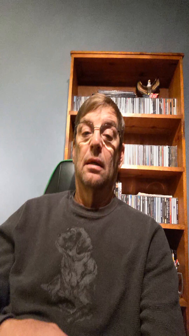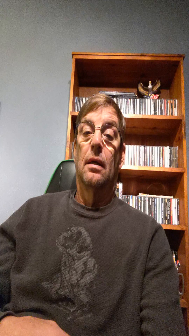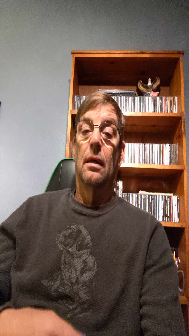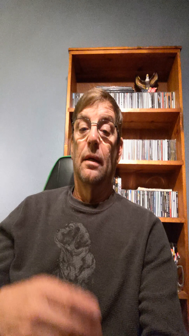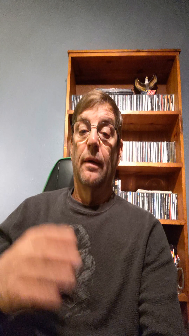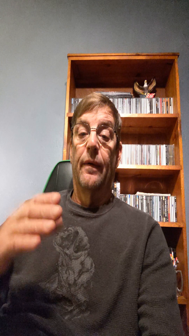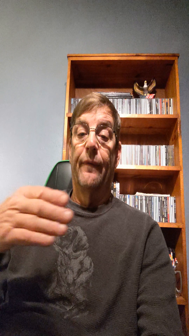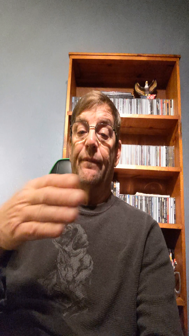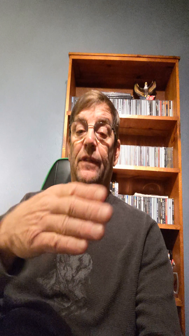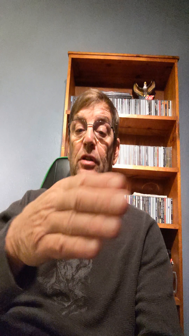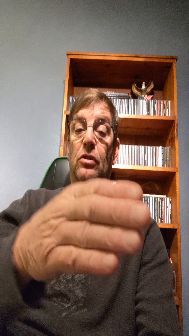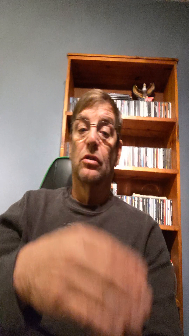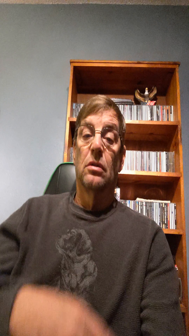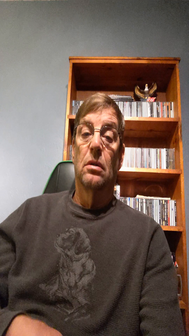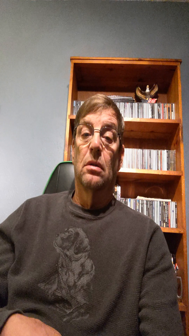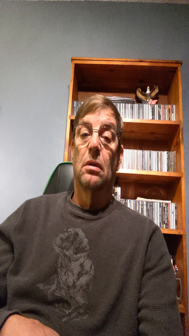fish